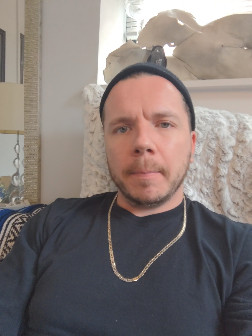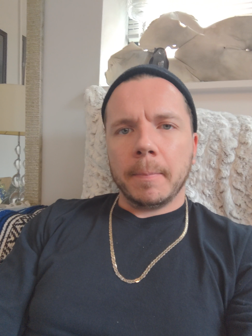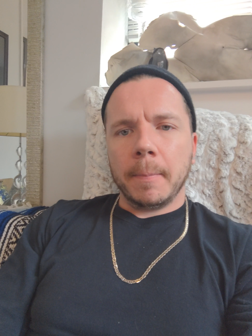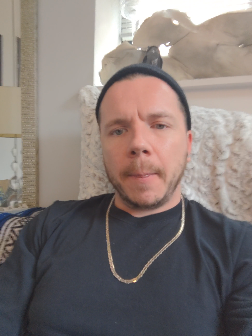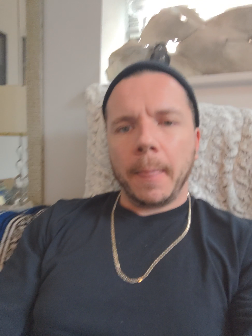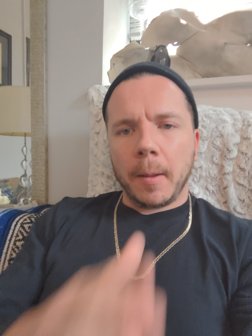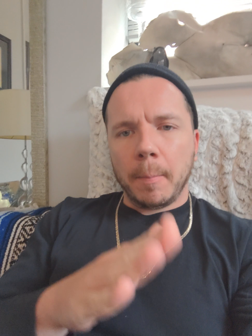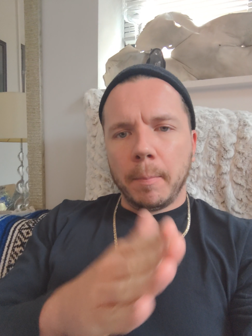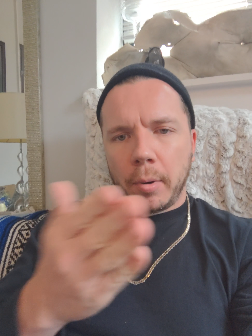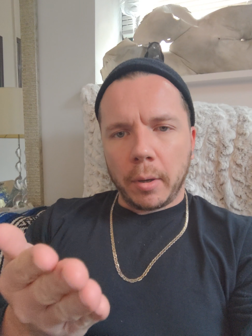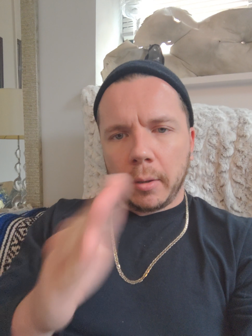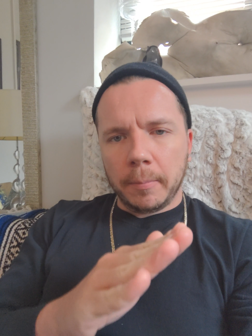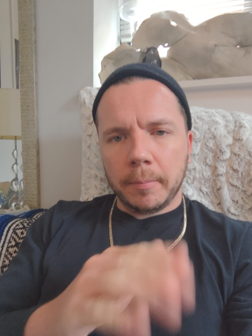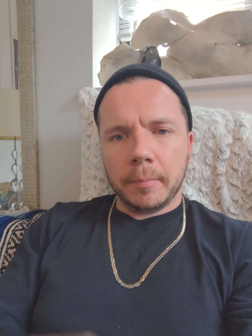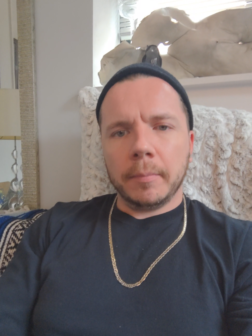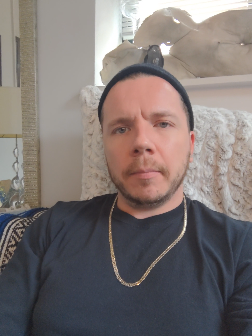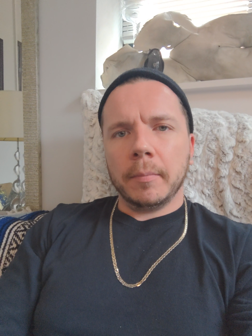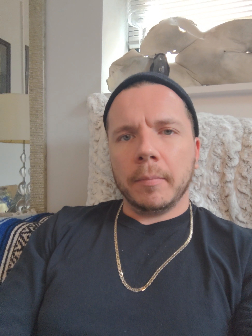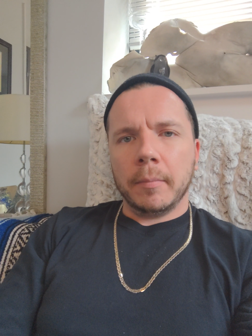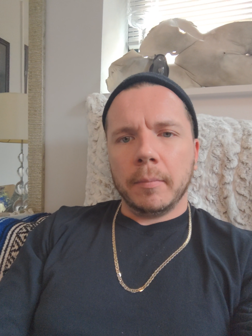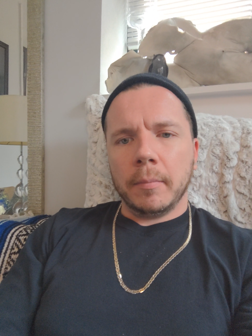book